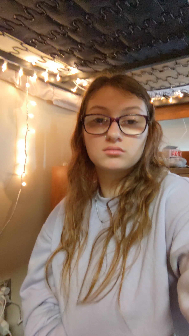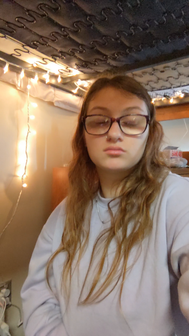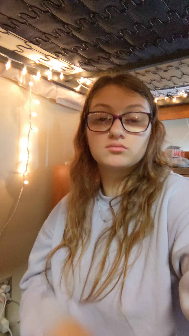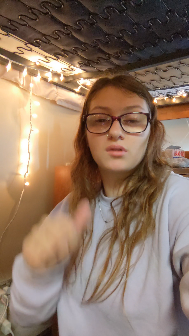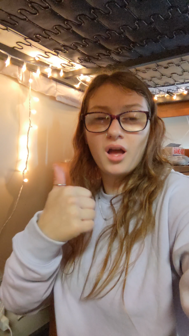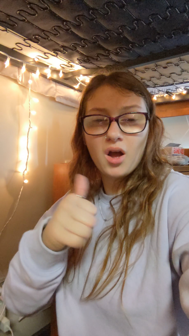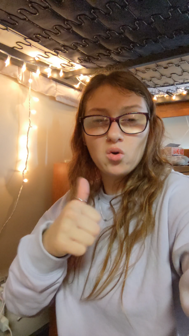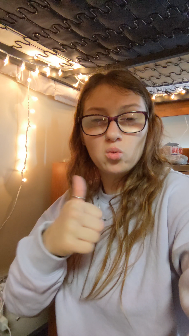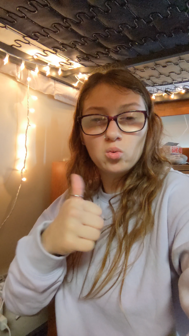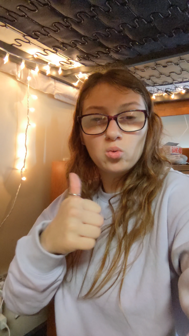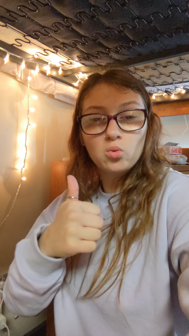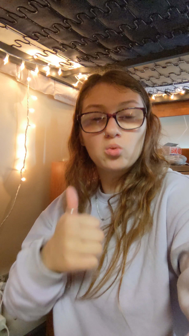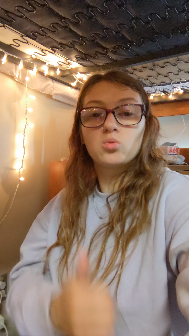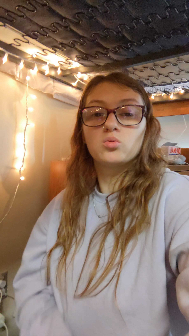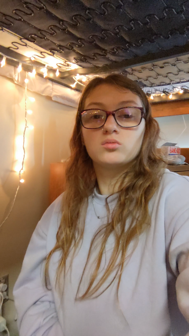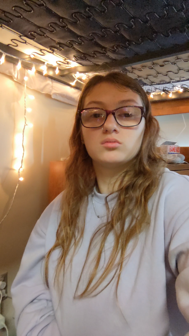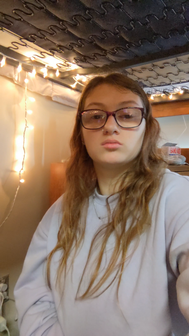how